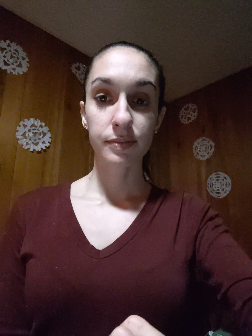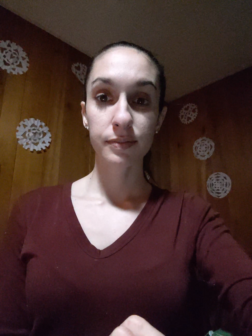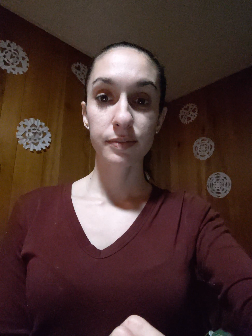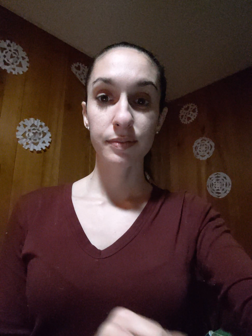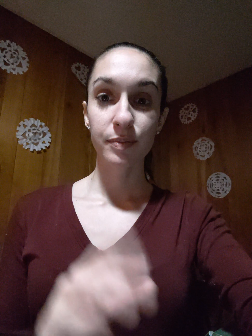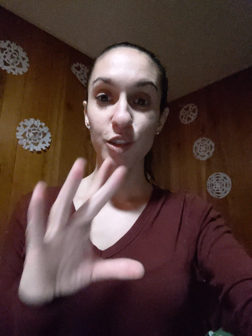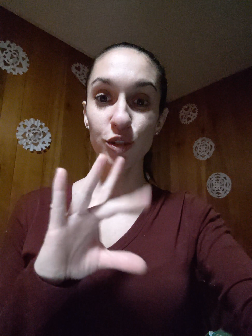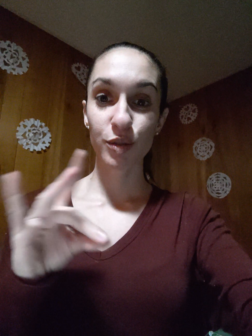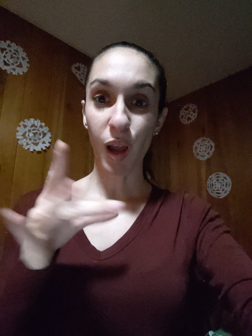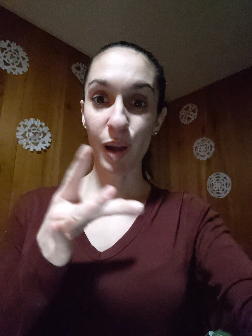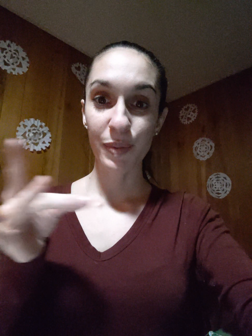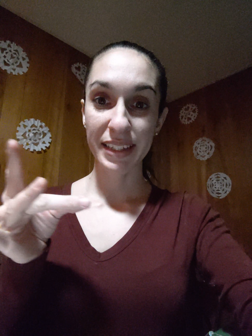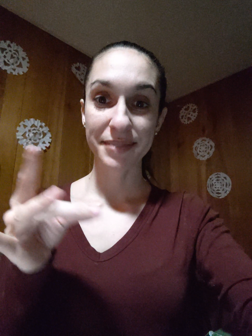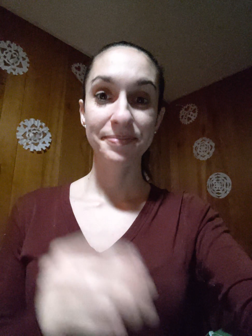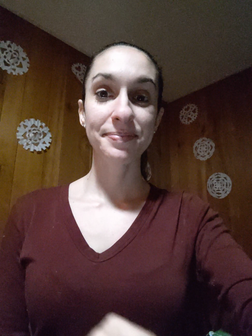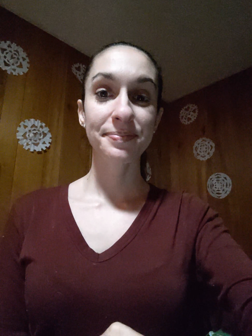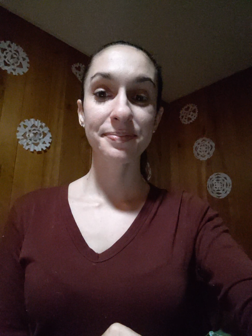story